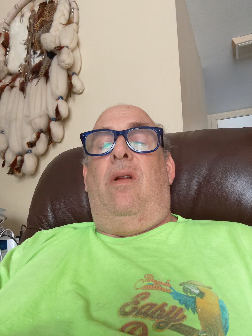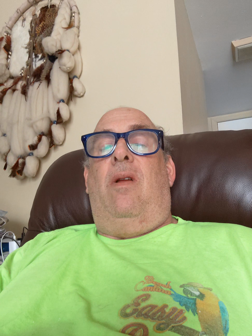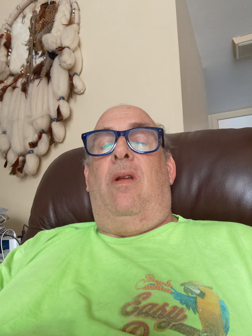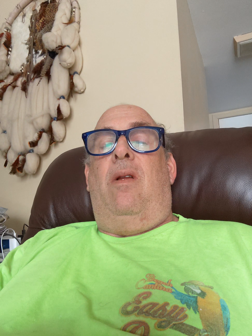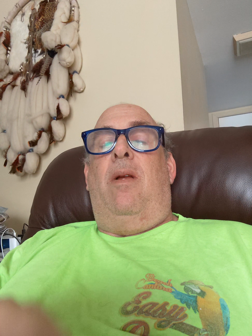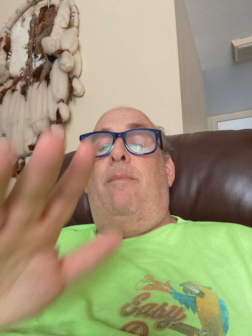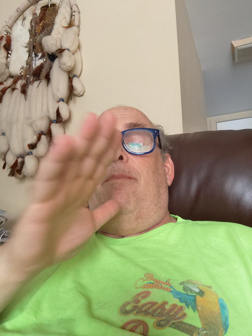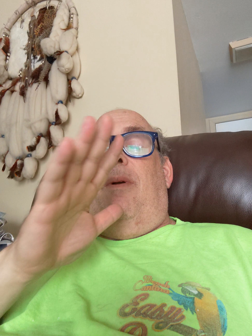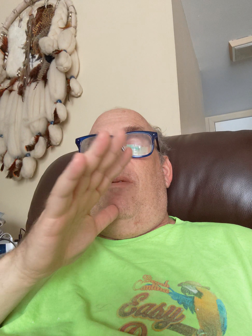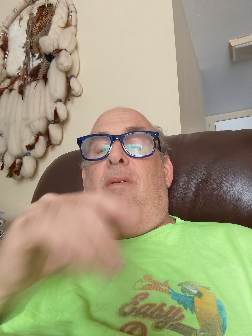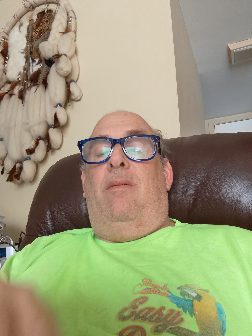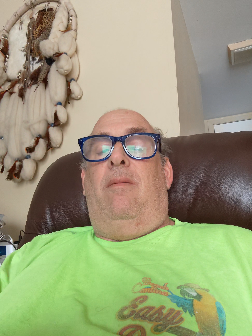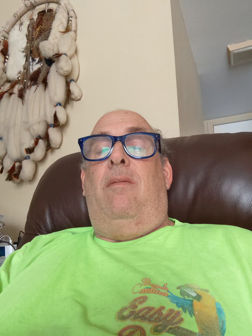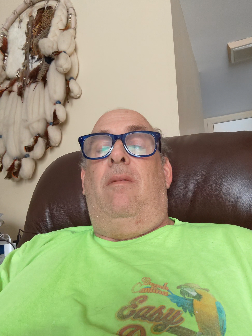mom